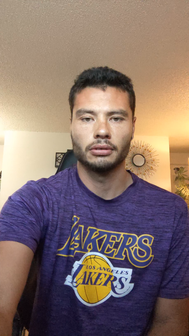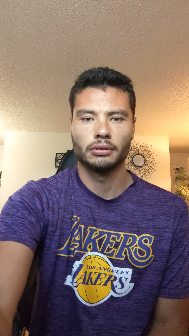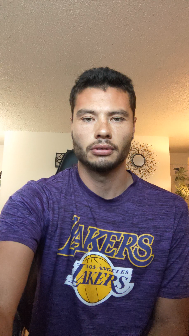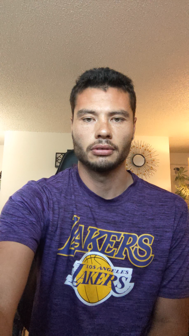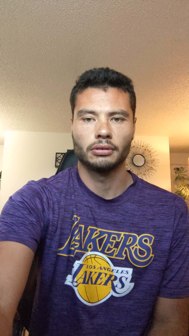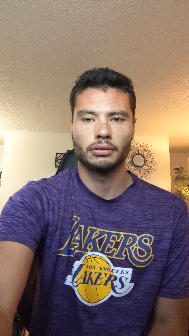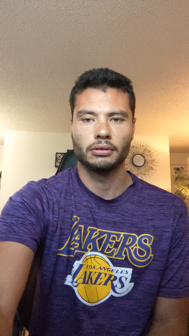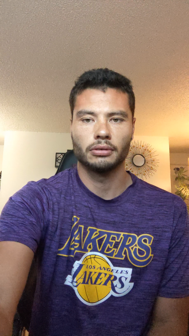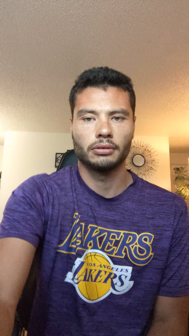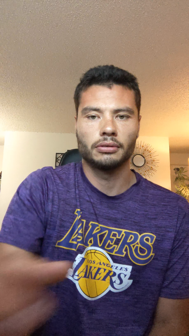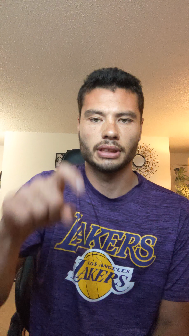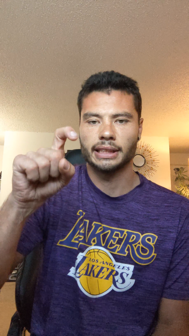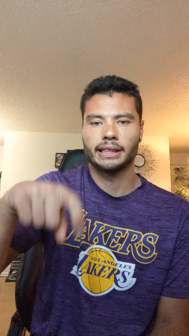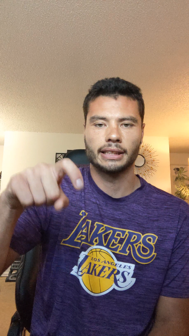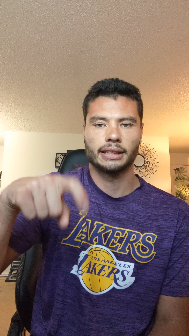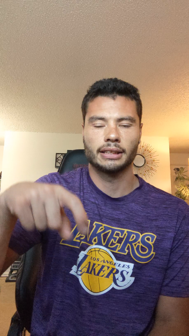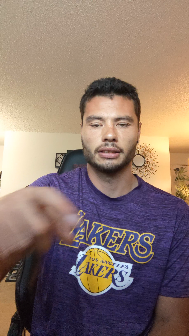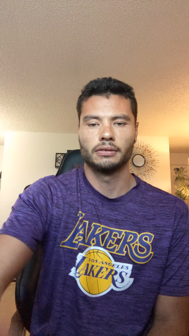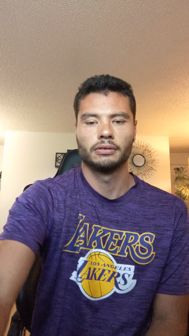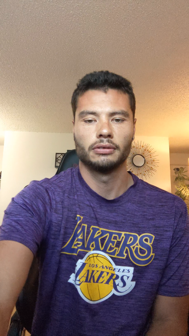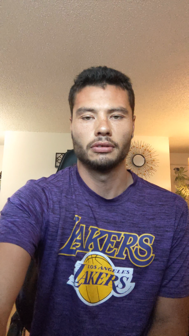need